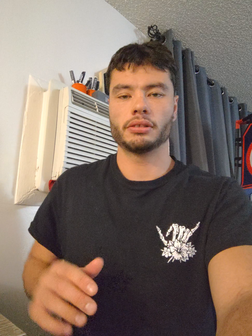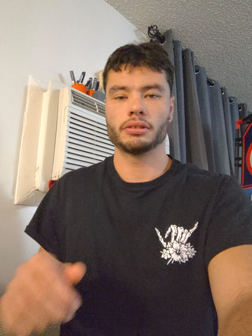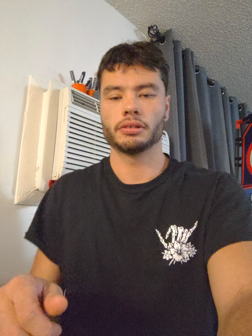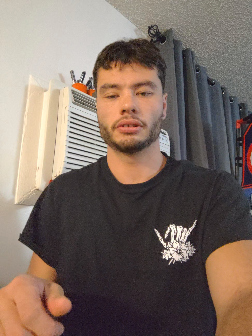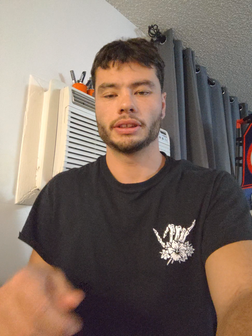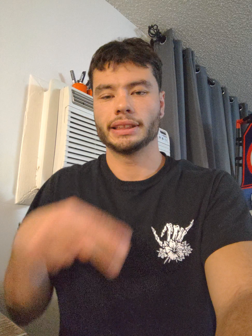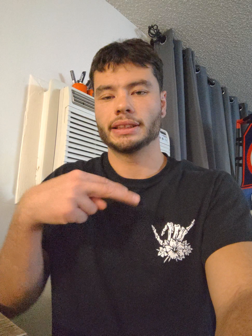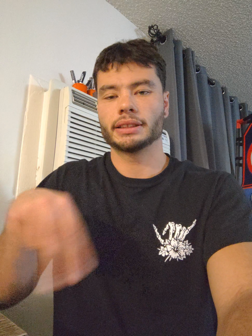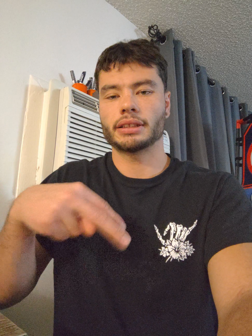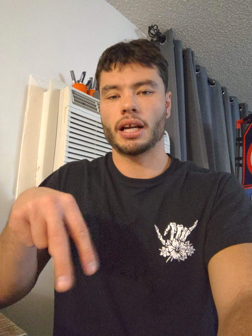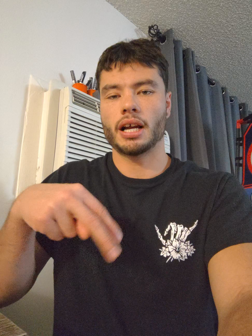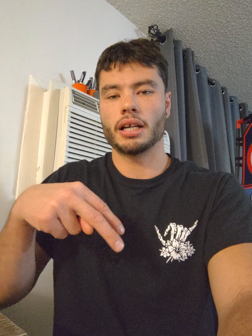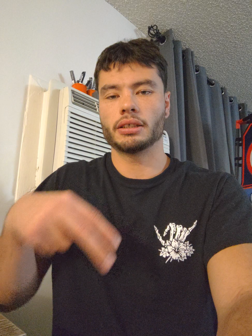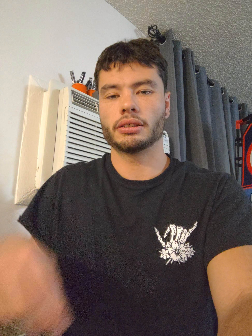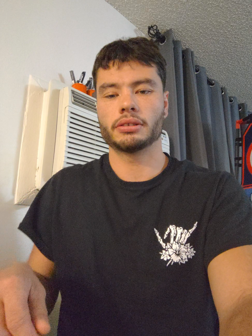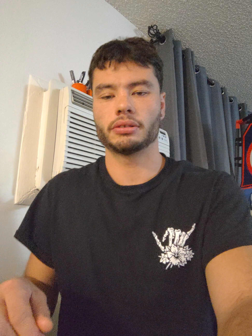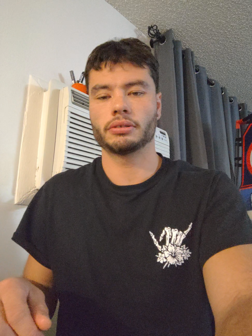dance